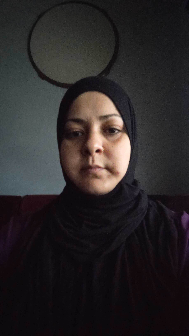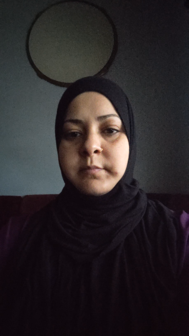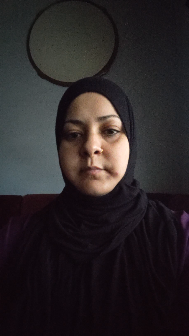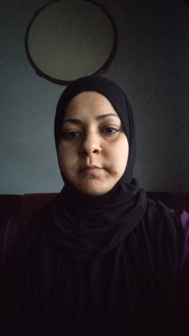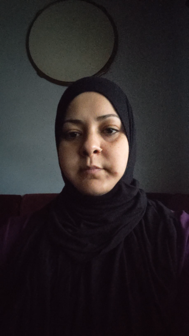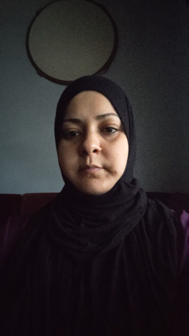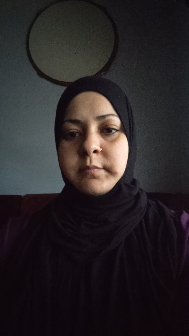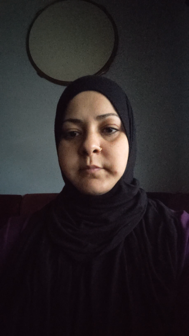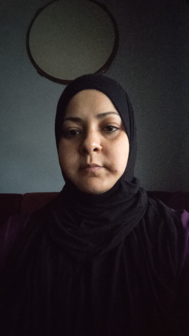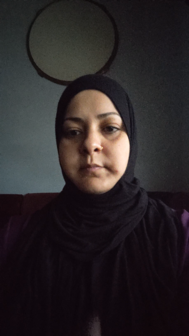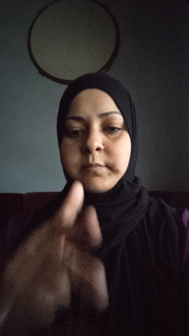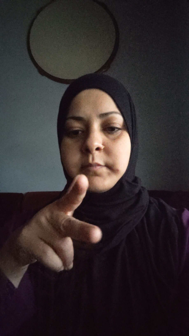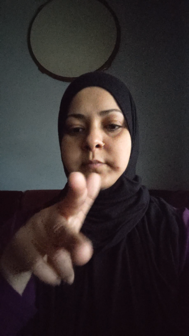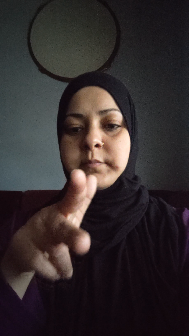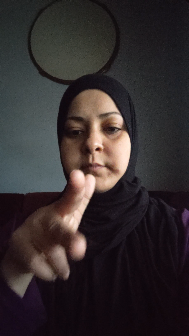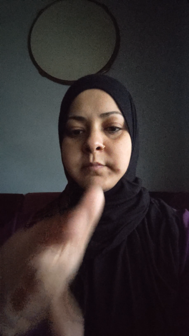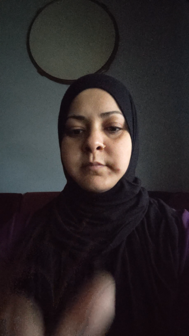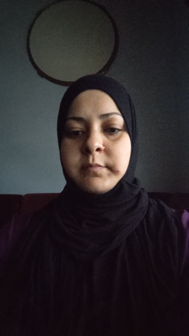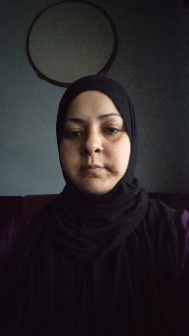garage